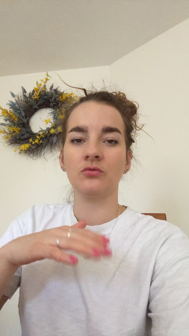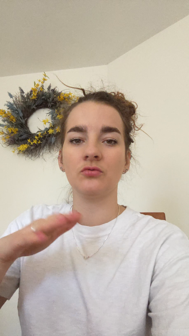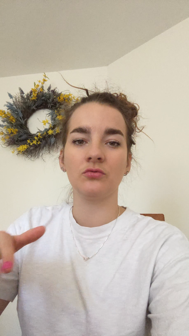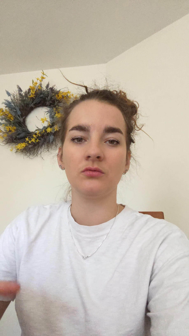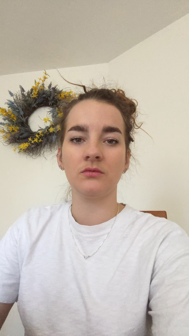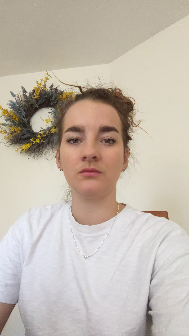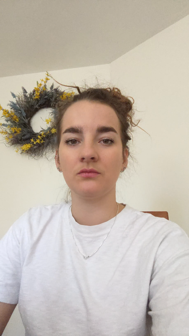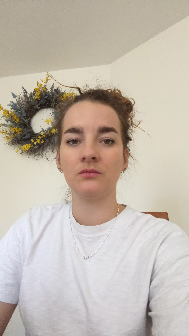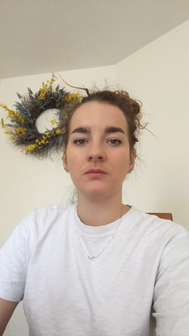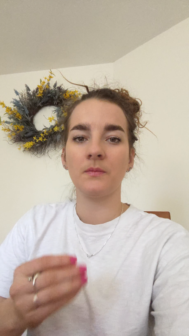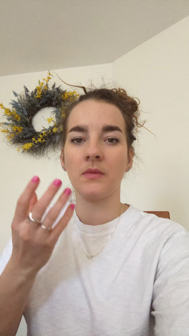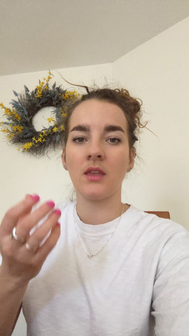plants